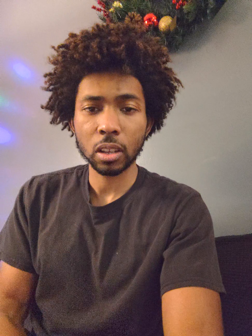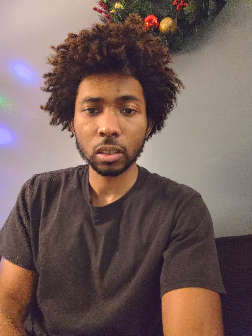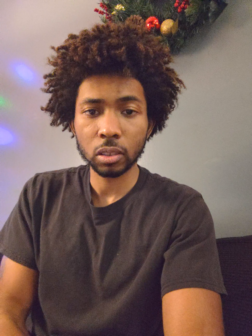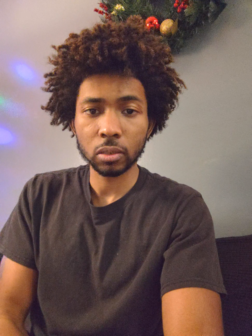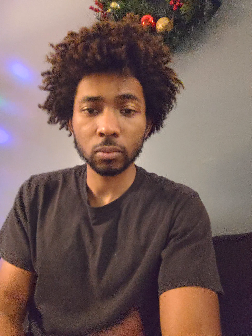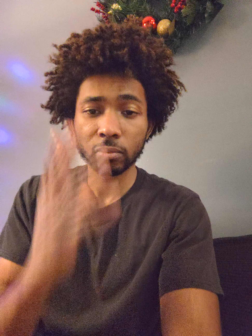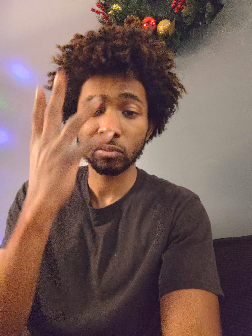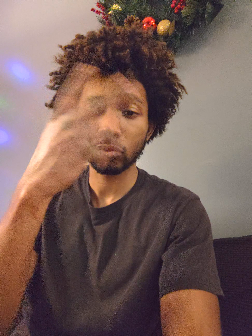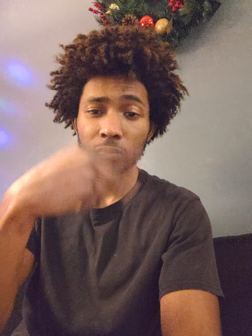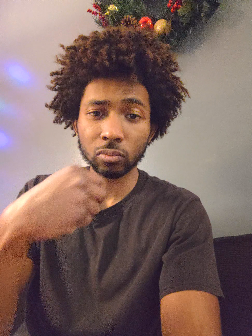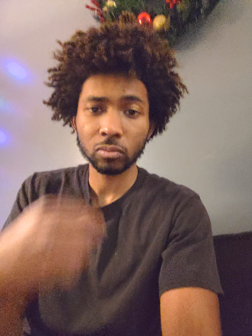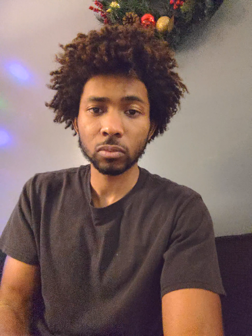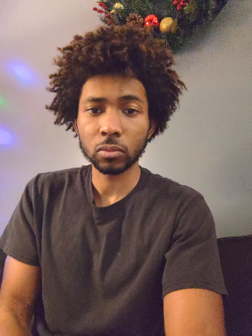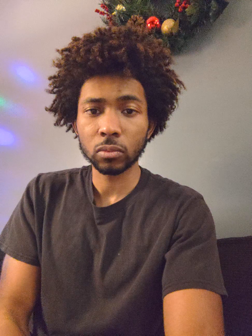pretty